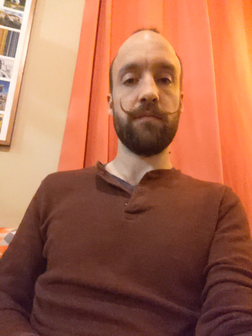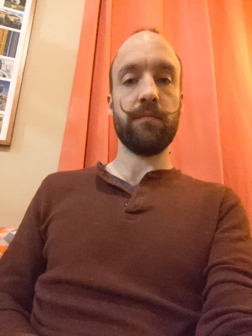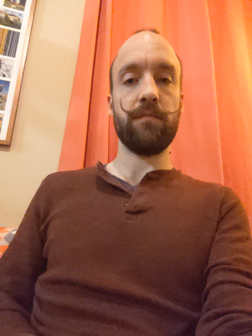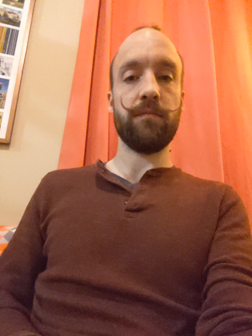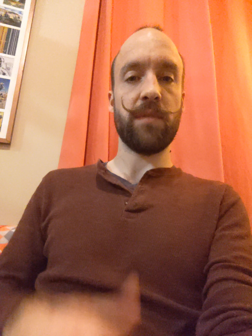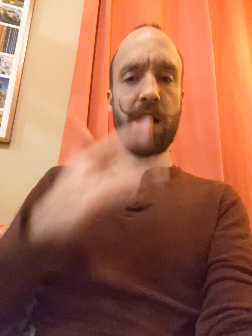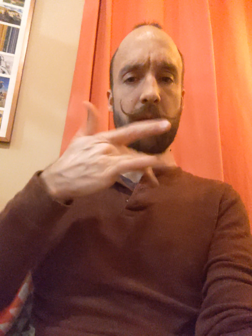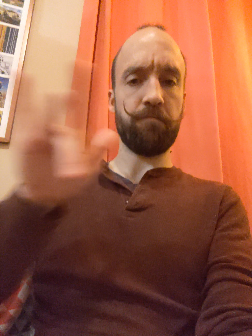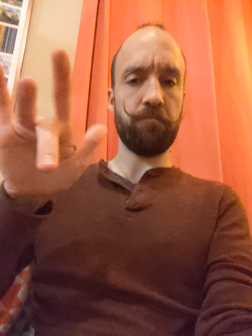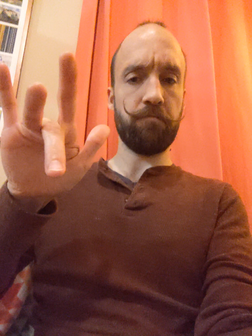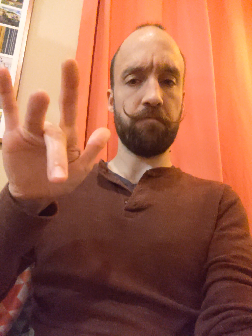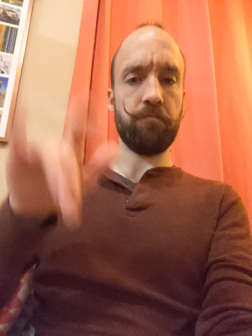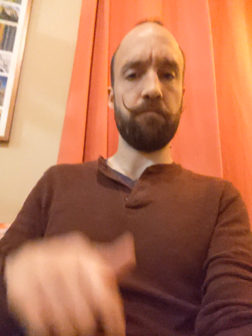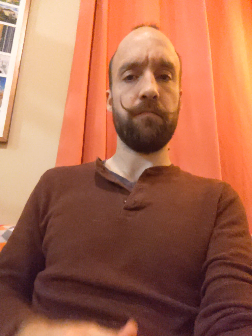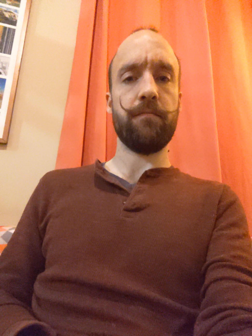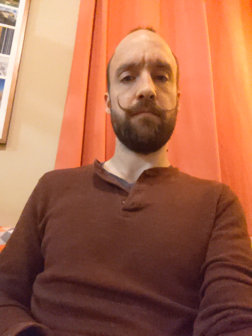empty